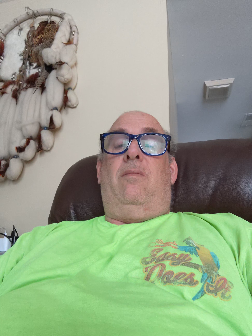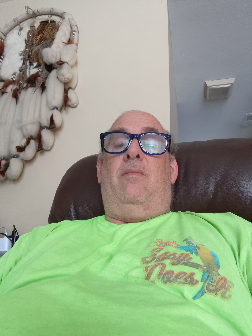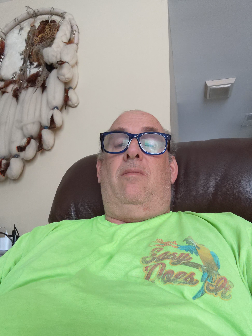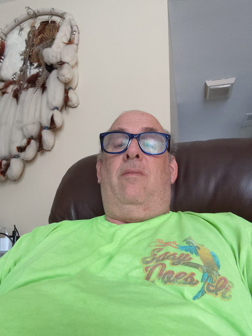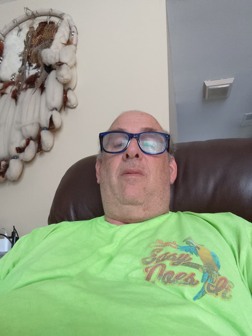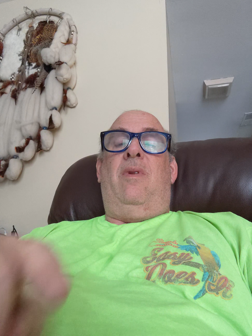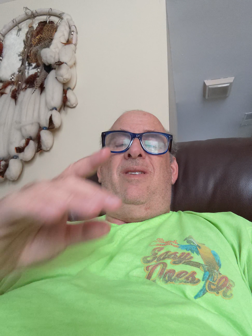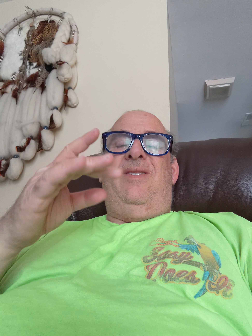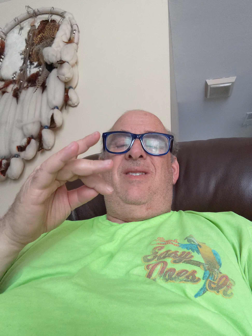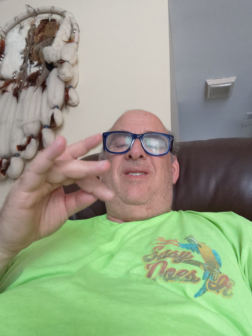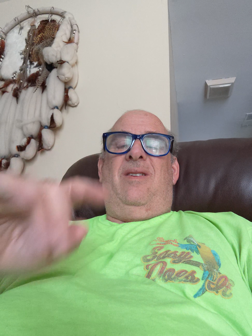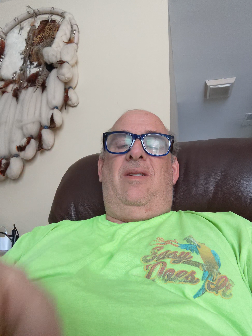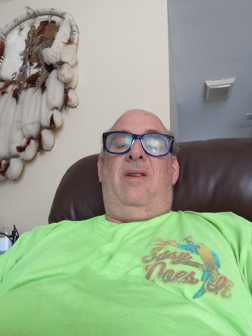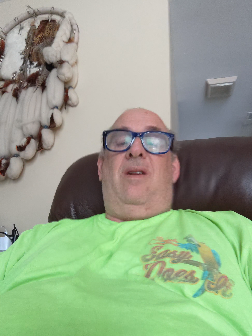sticky